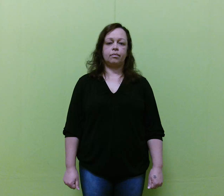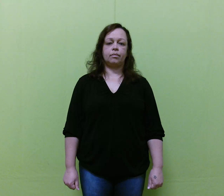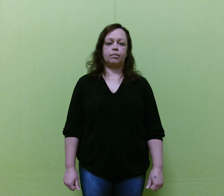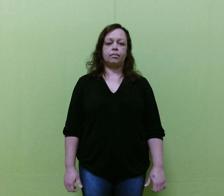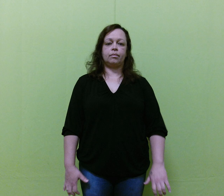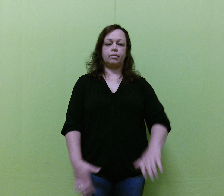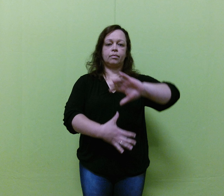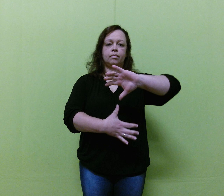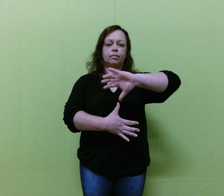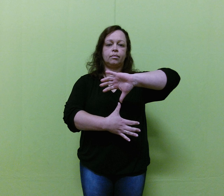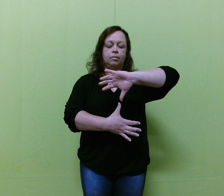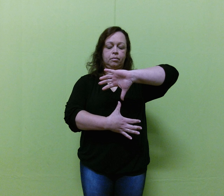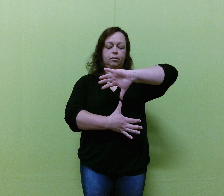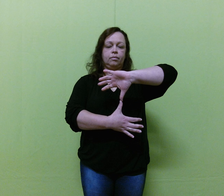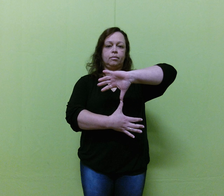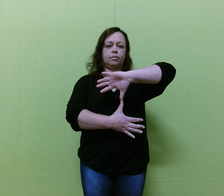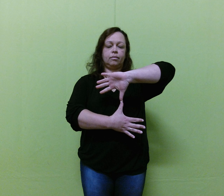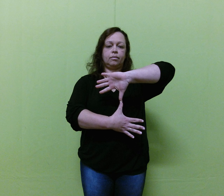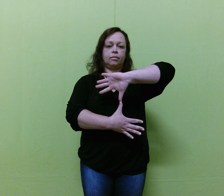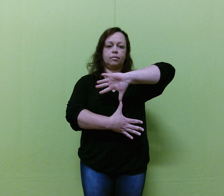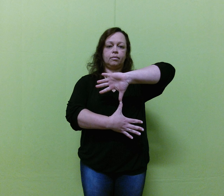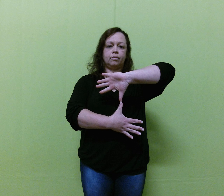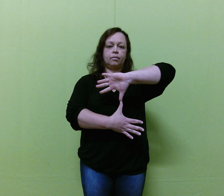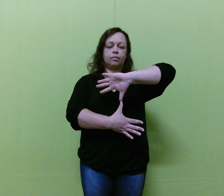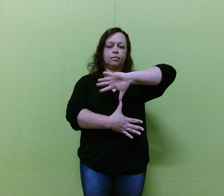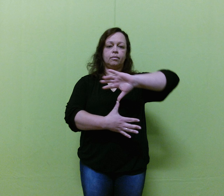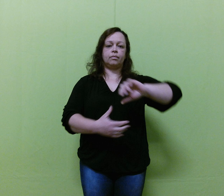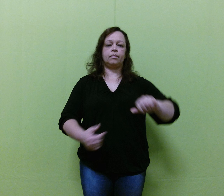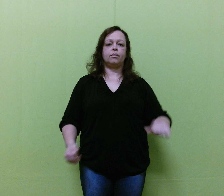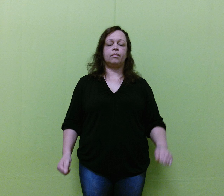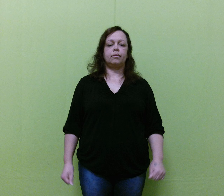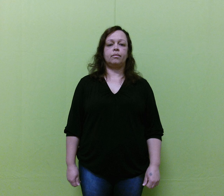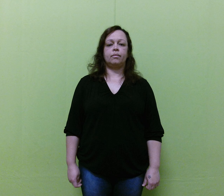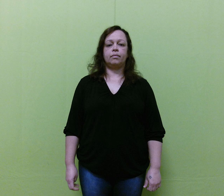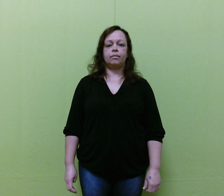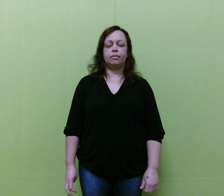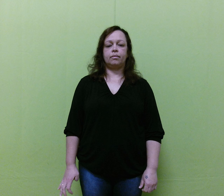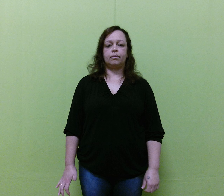América